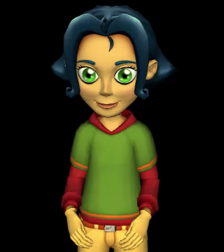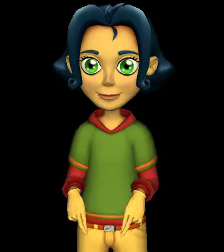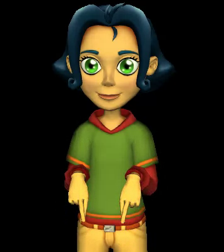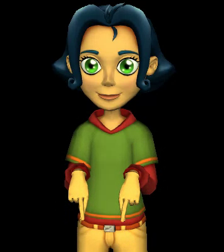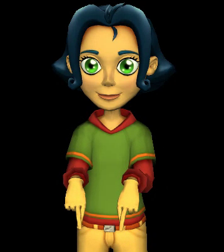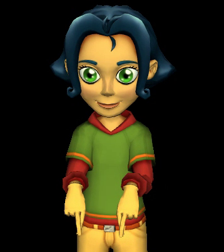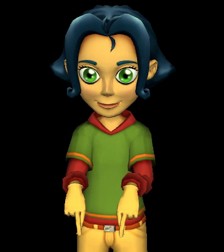طريق